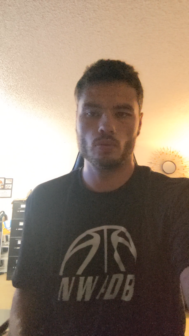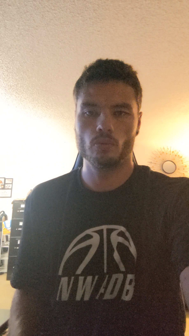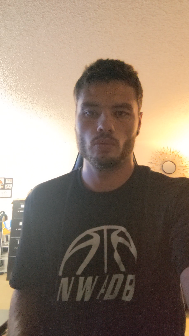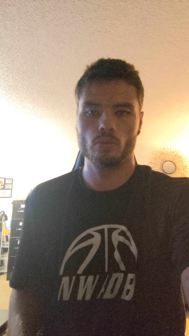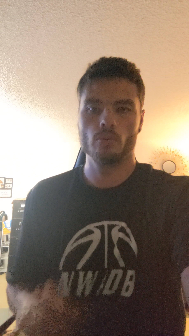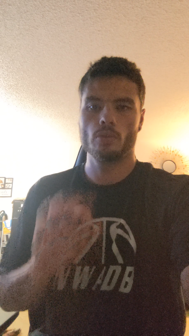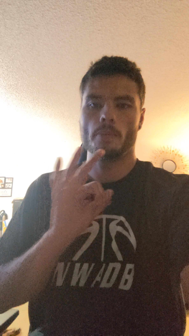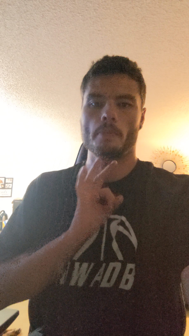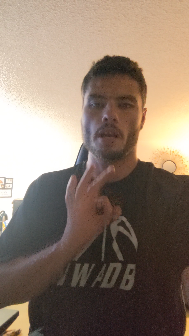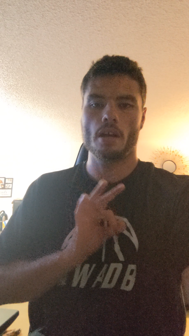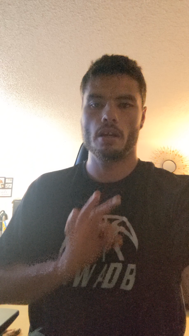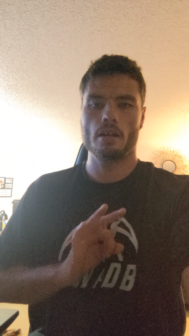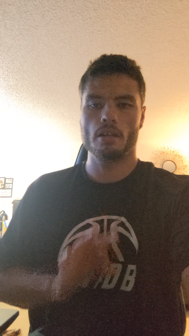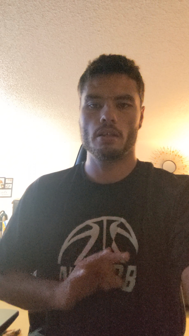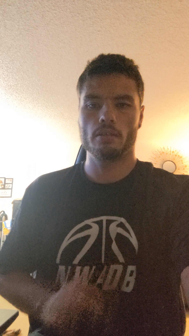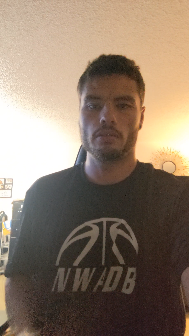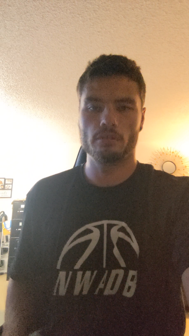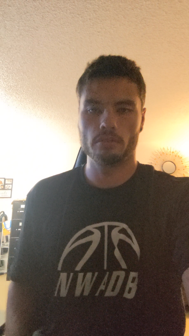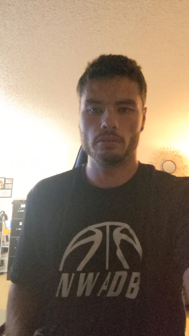button